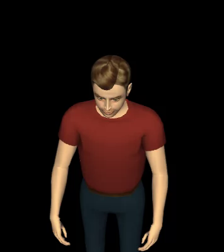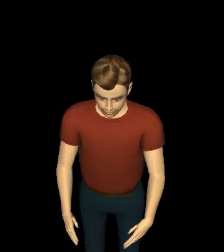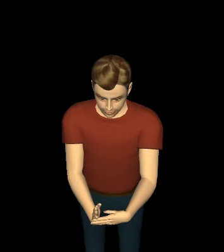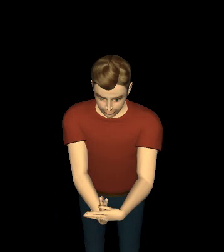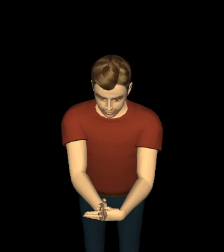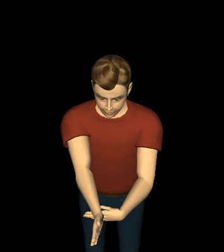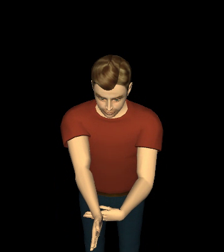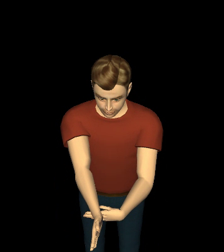مدخل